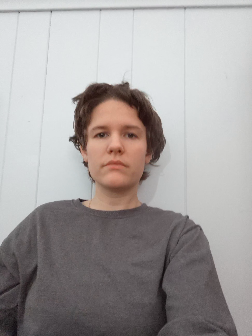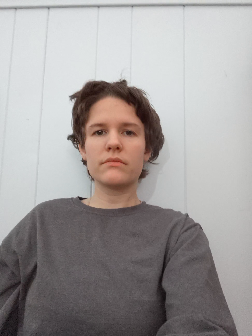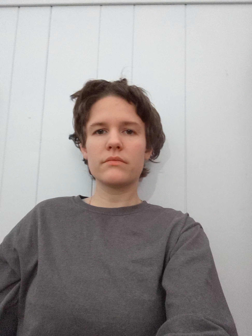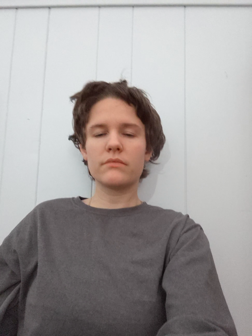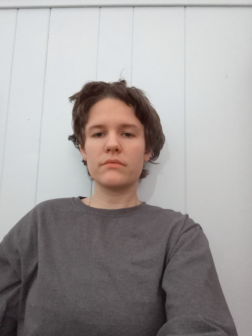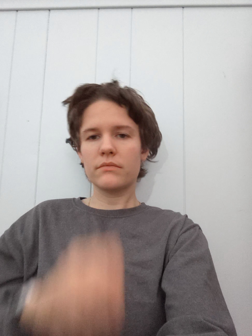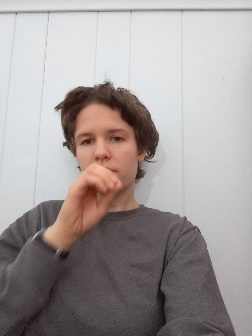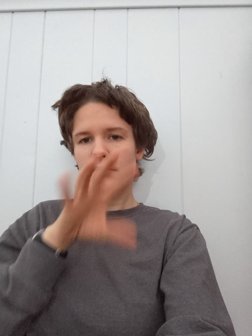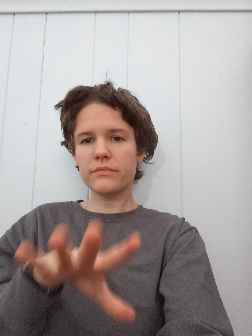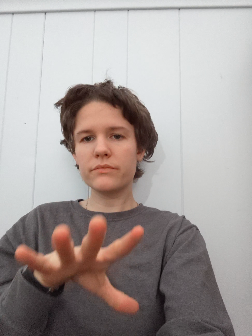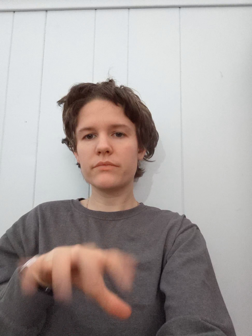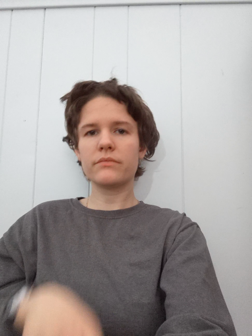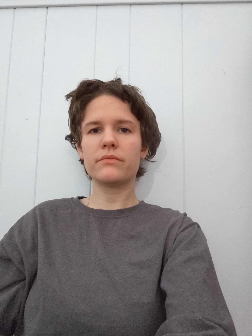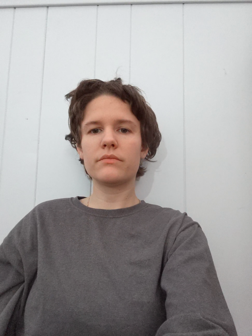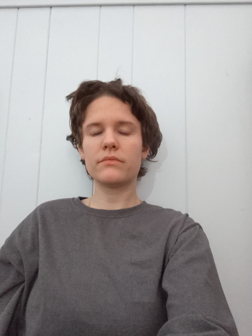blow